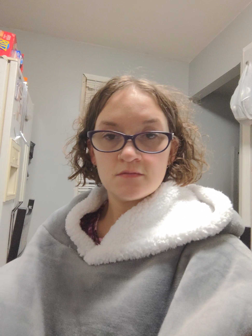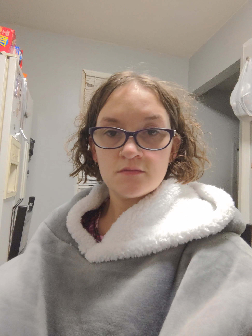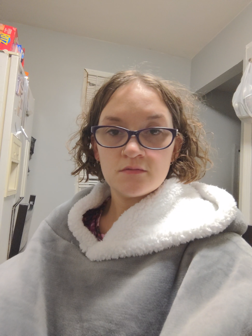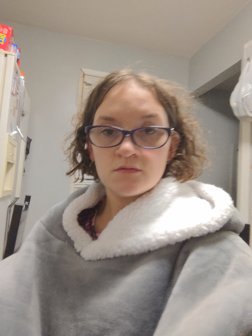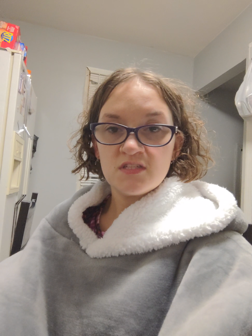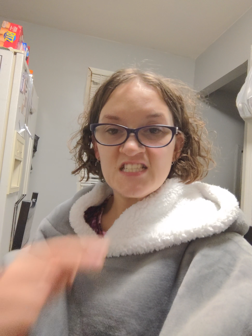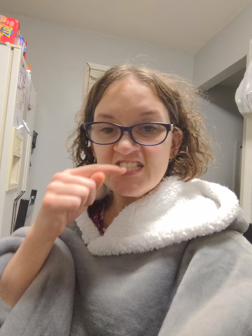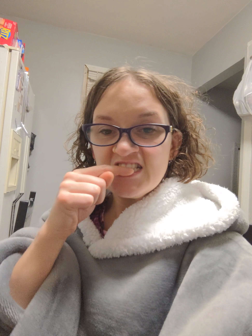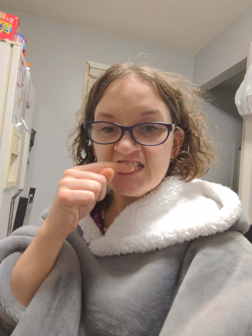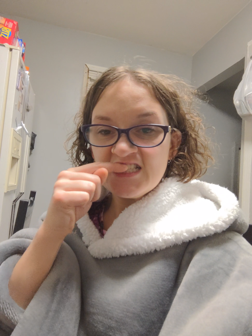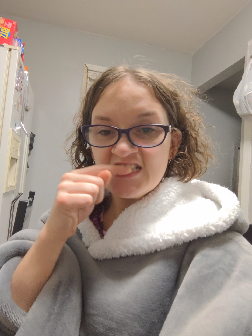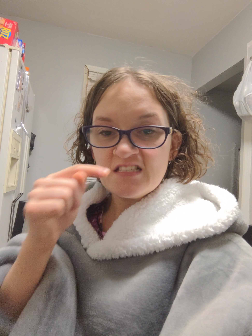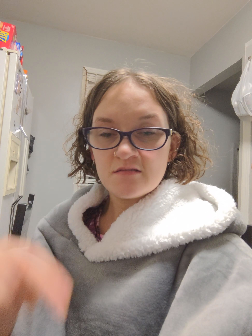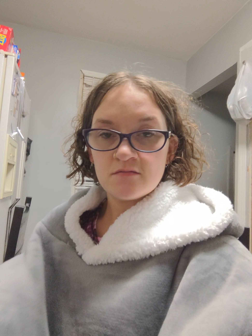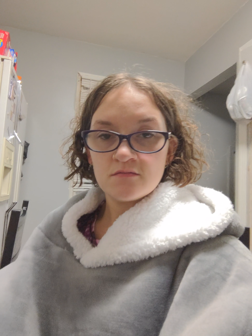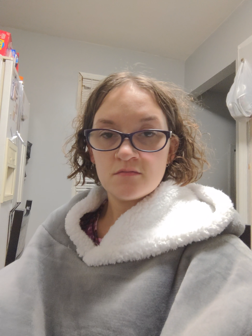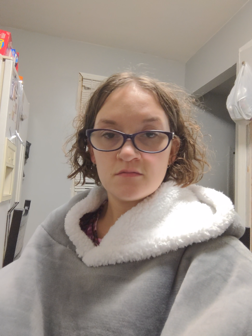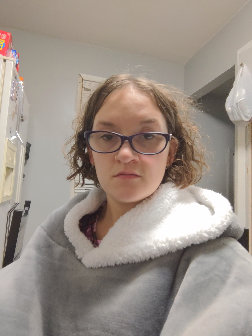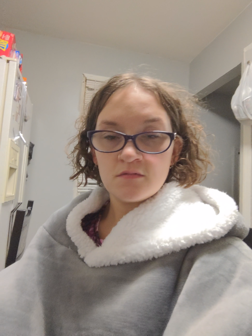toothbrush